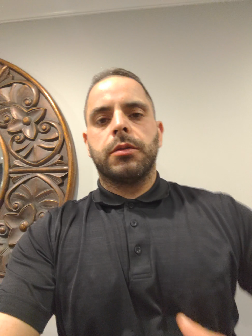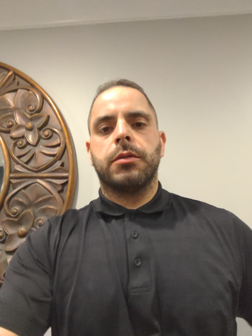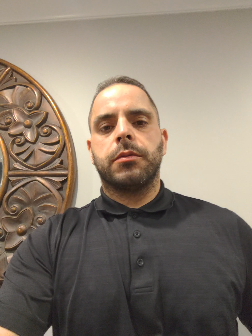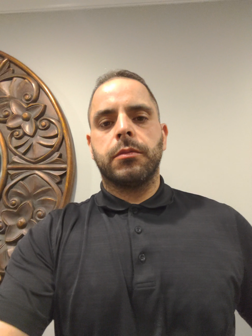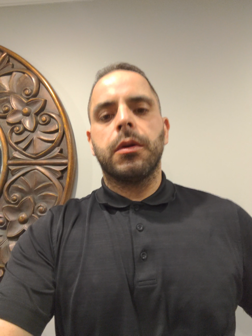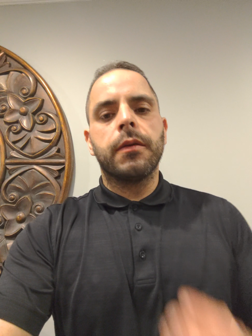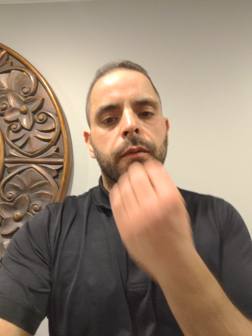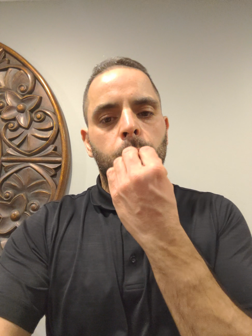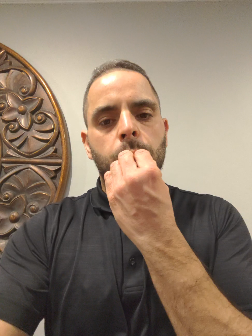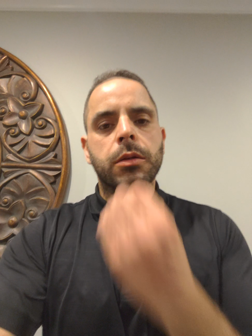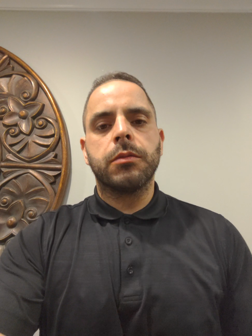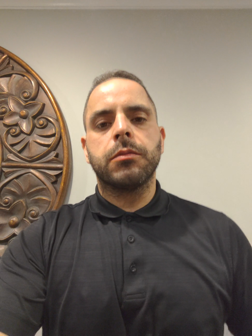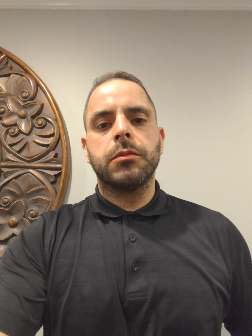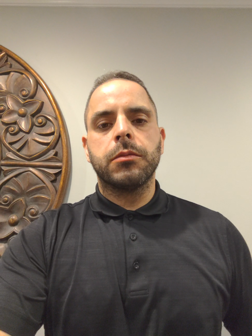food